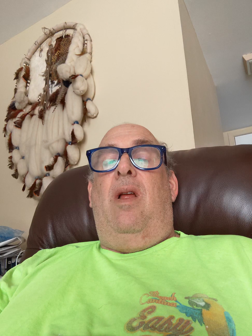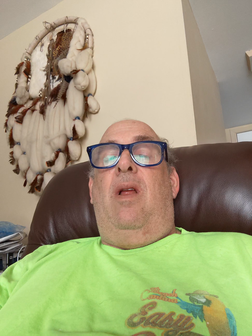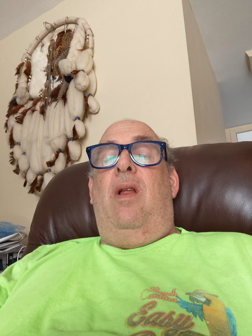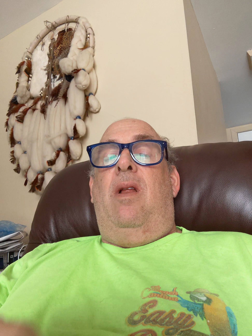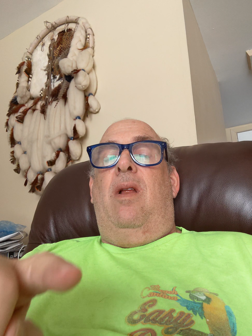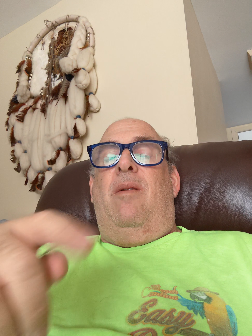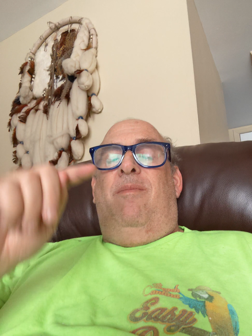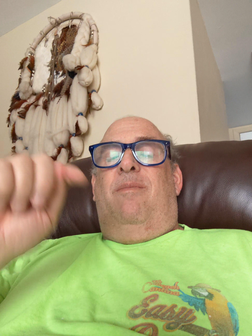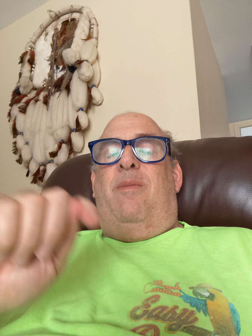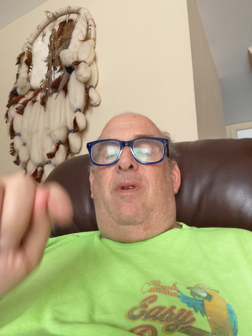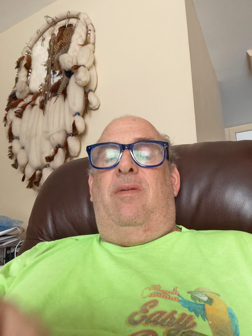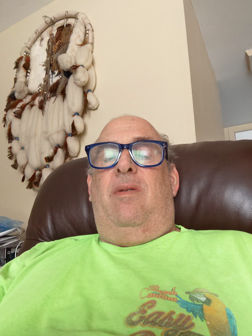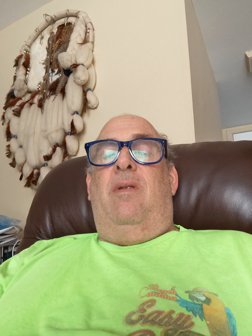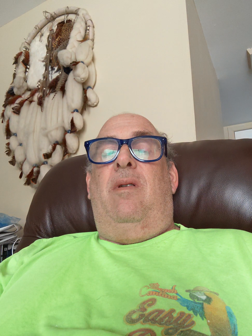potty